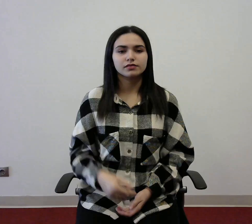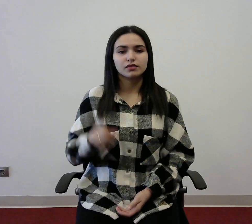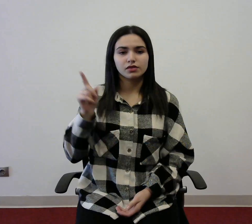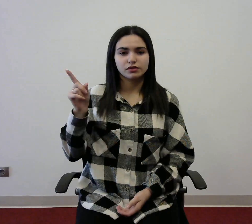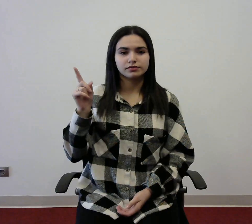O